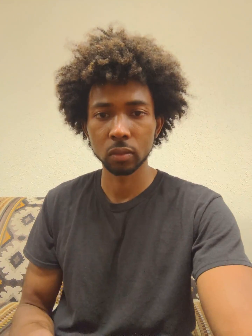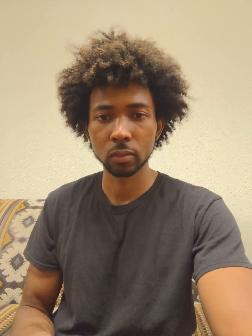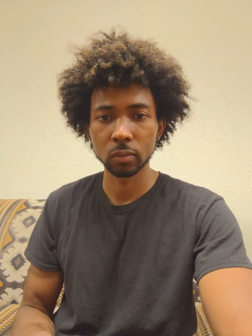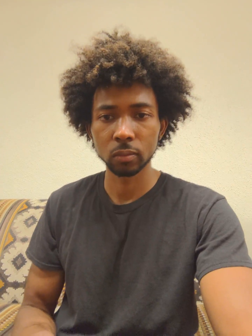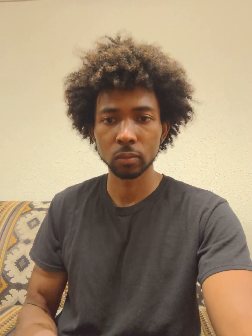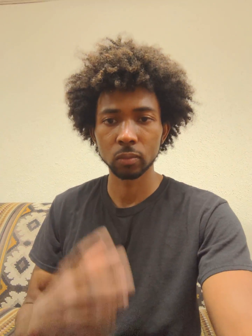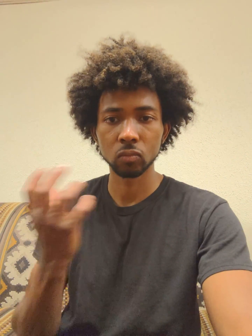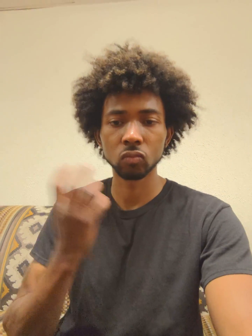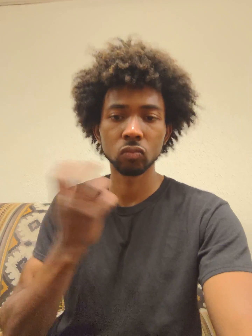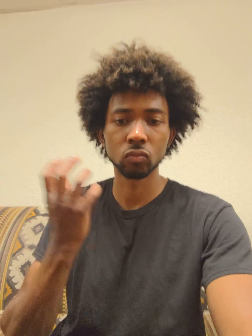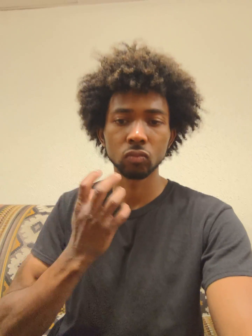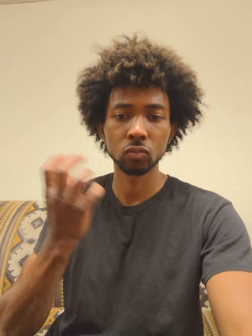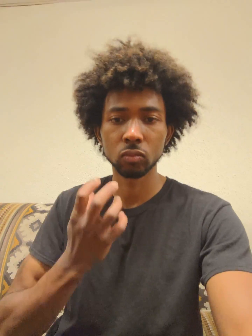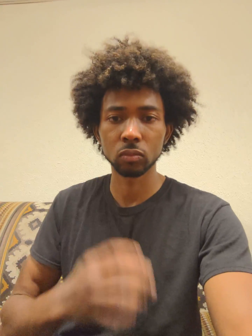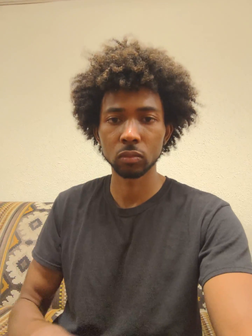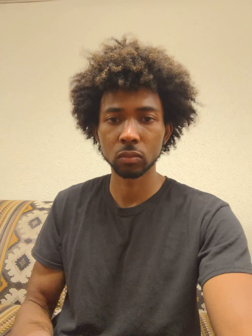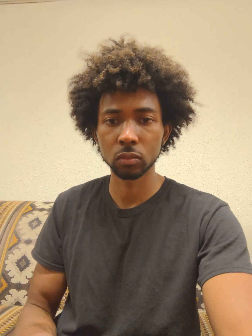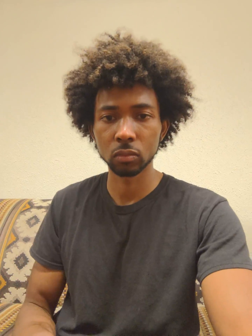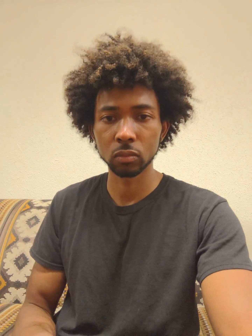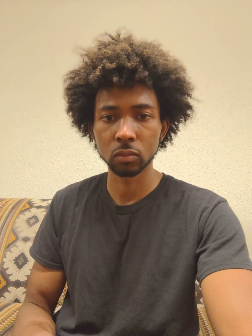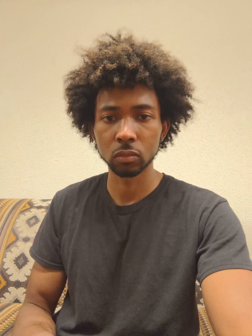shake